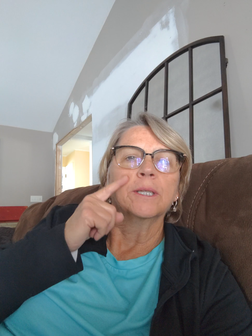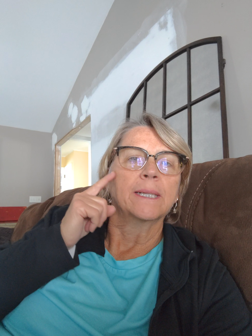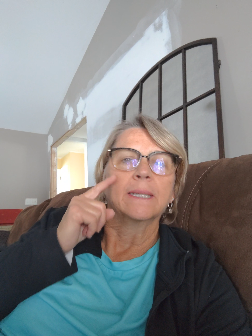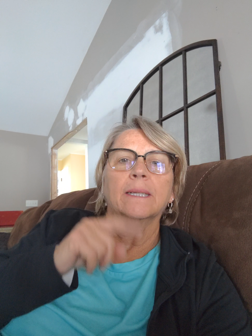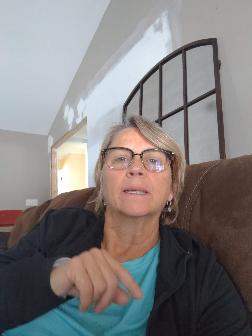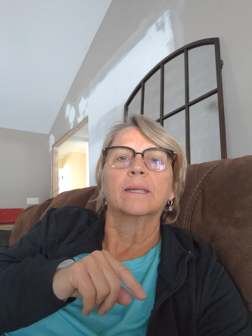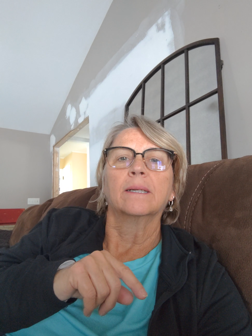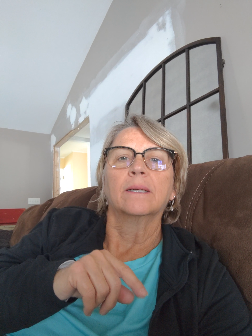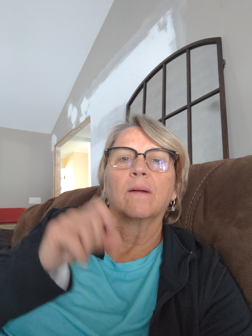cheek